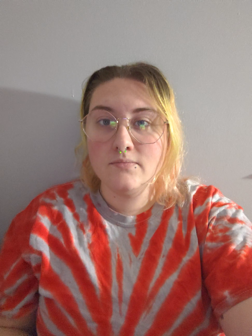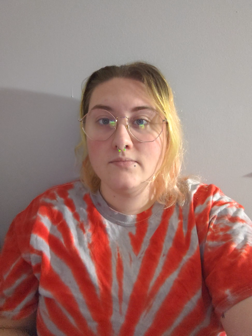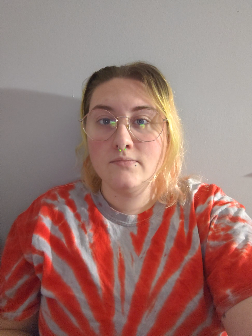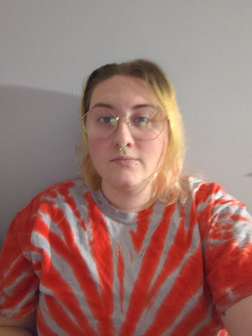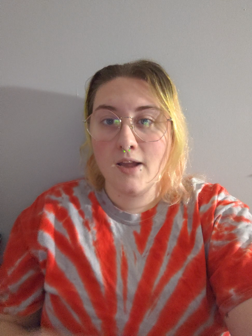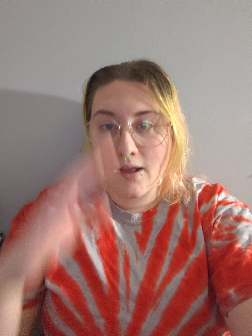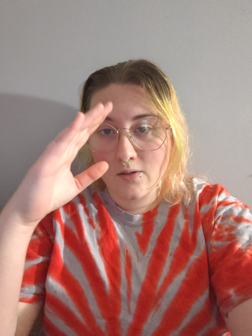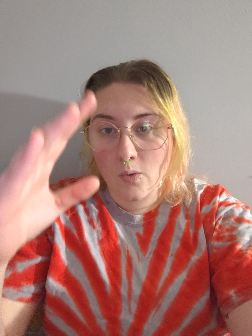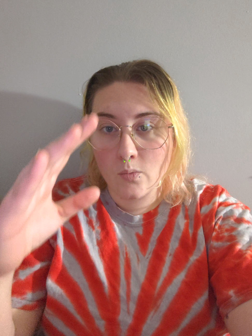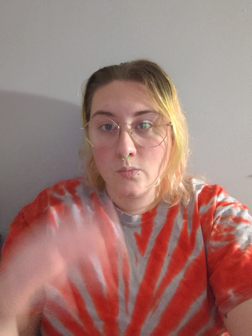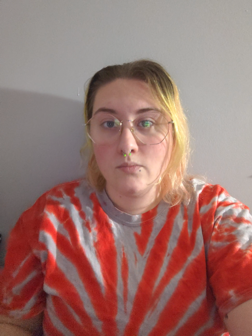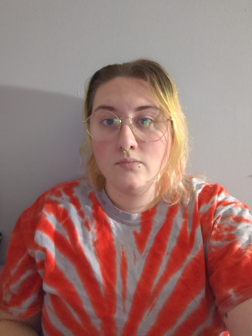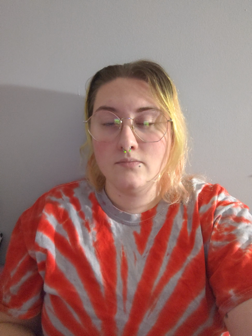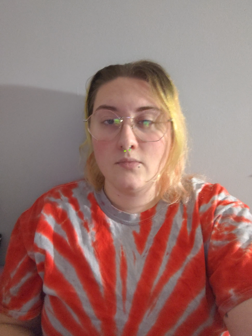hello